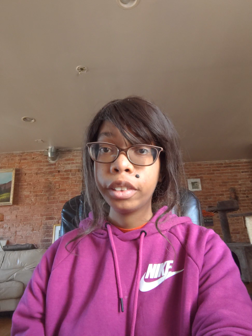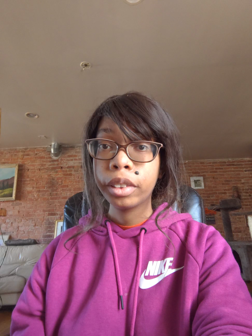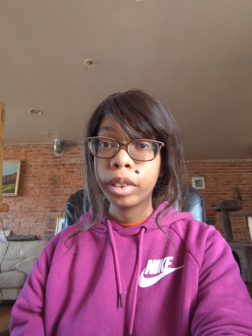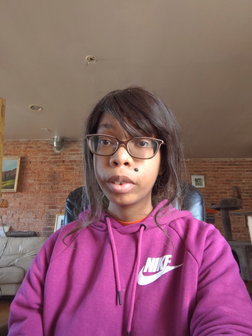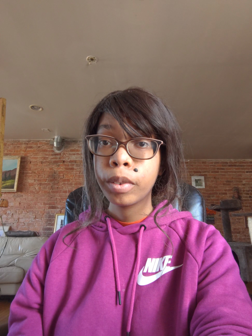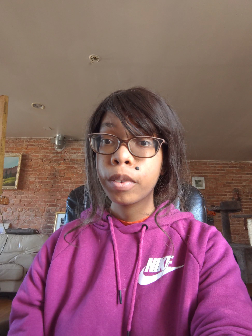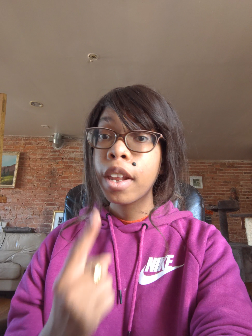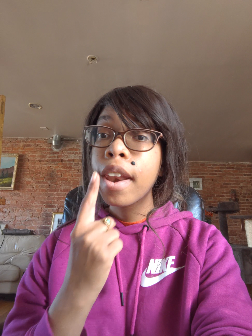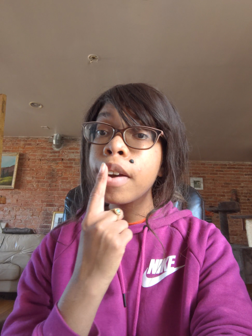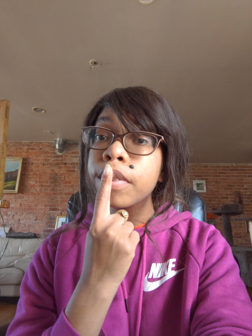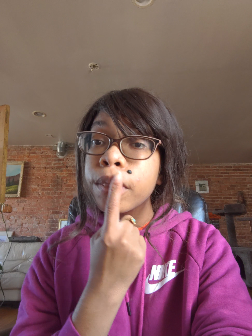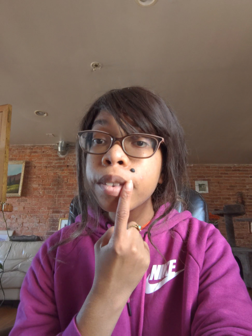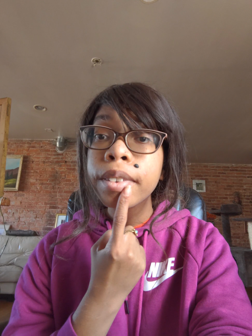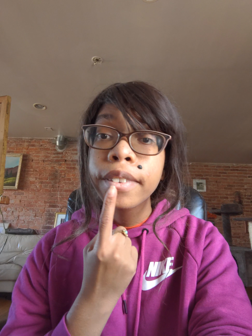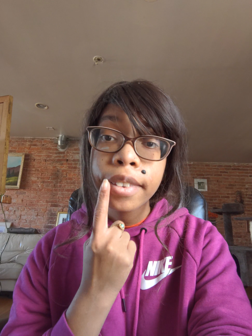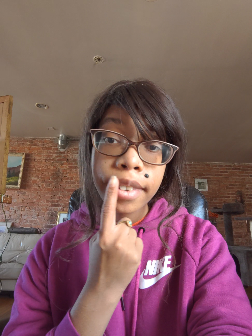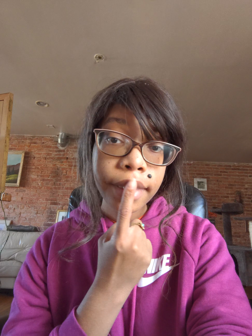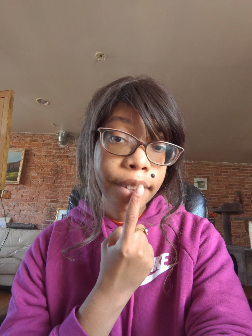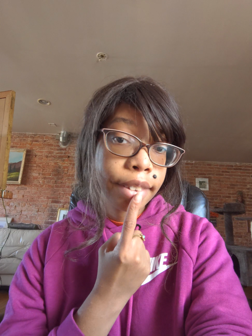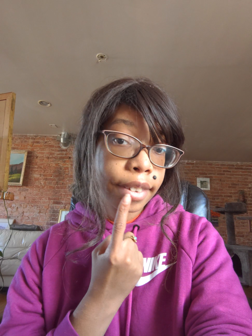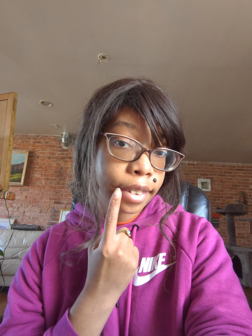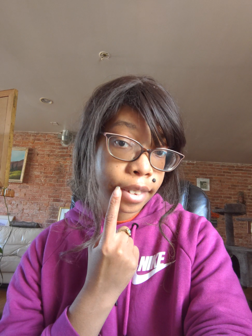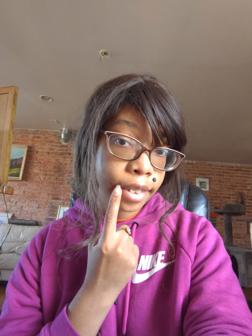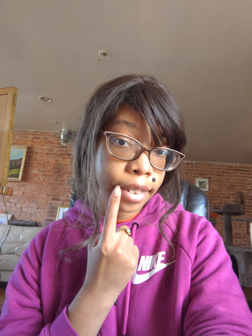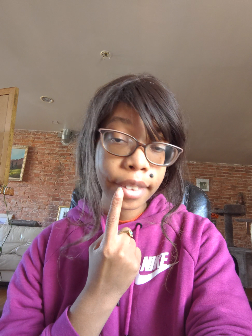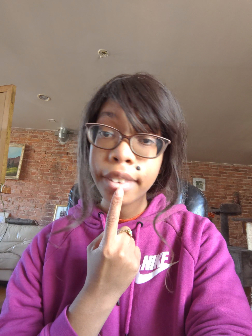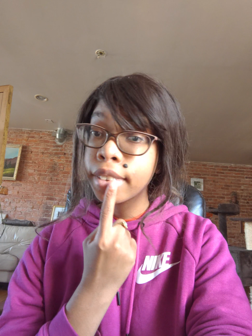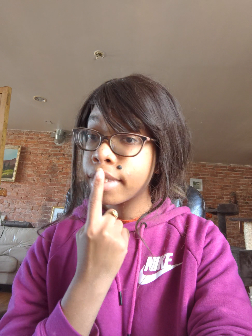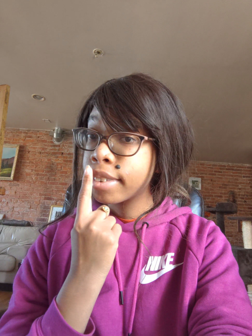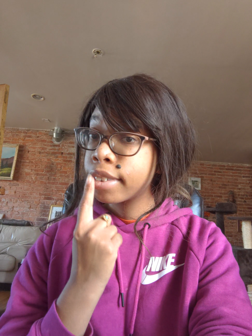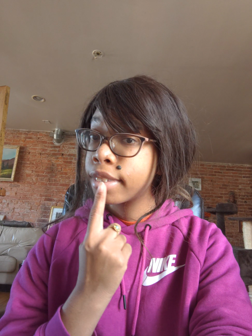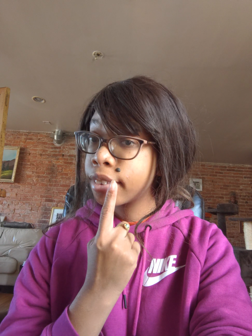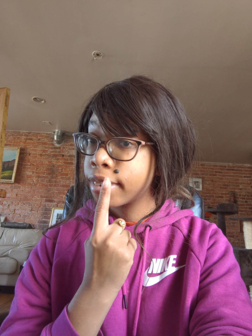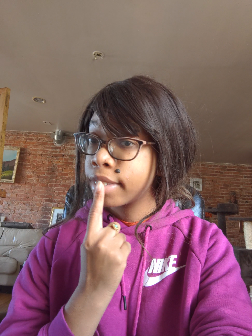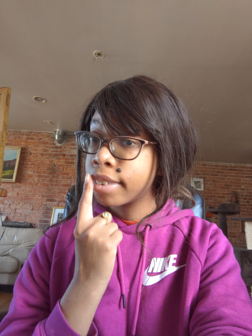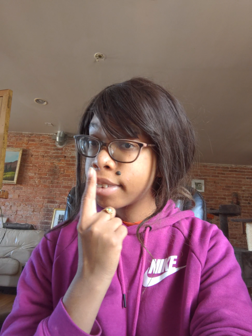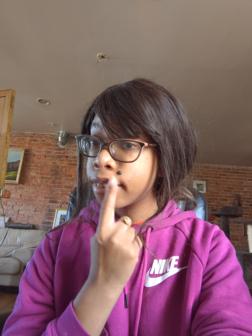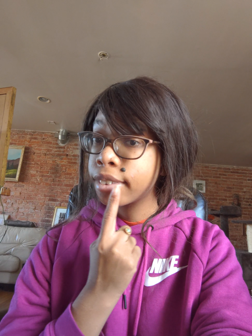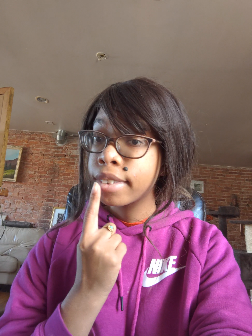lips